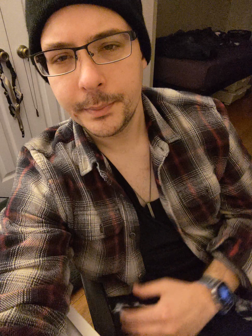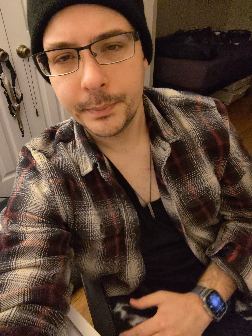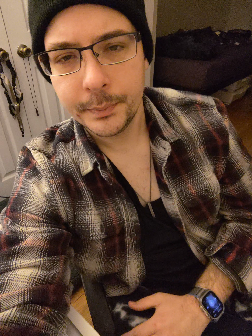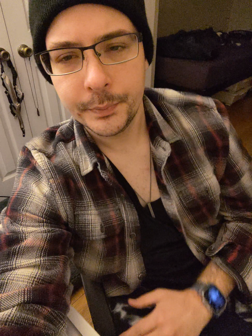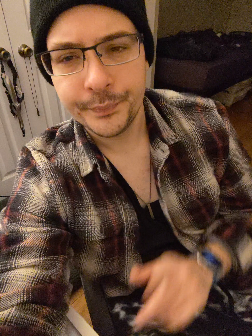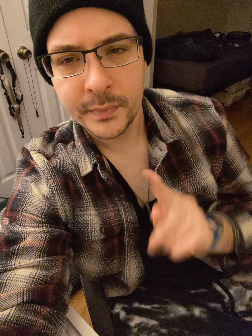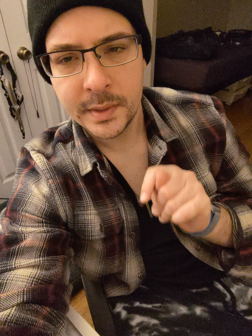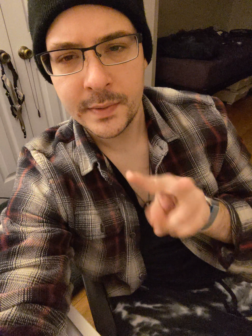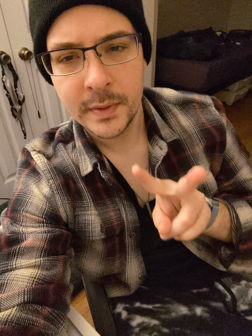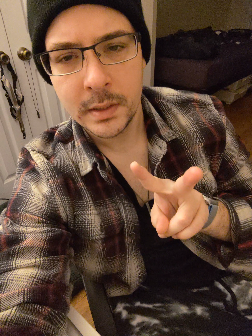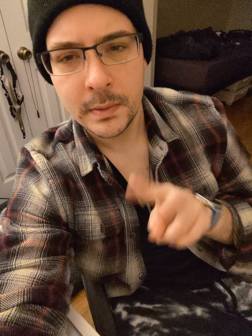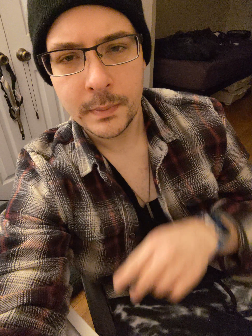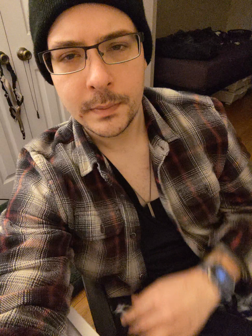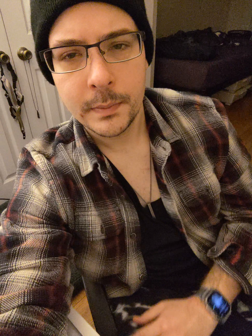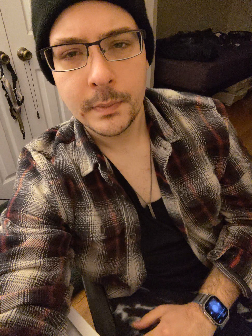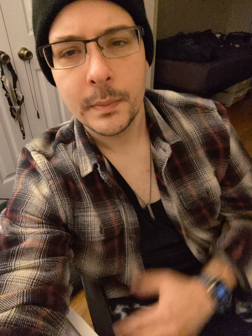TV